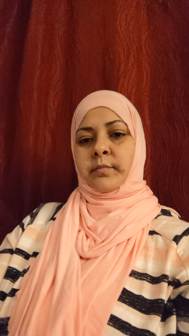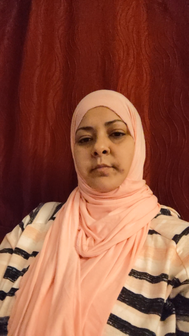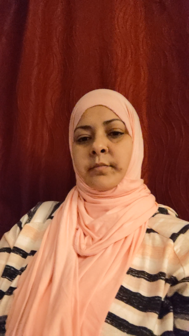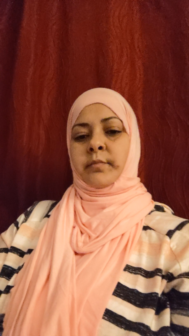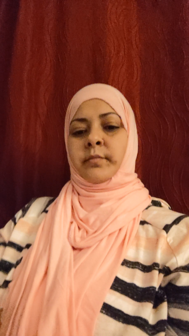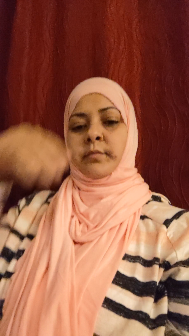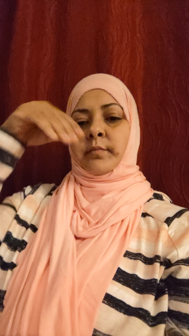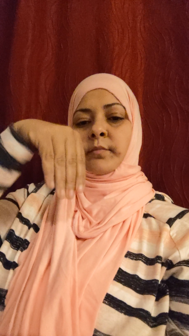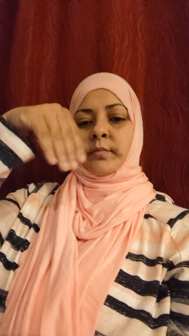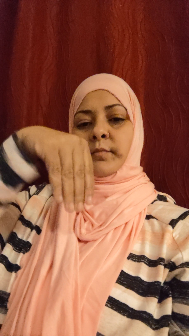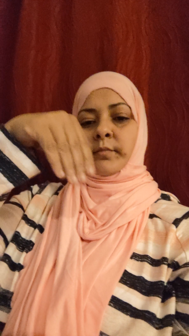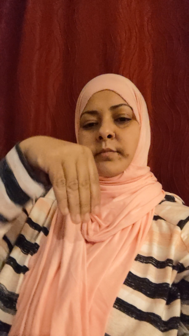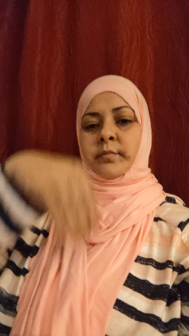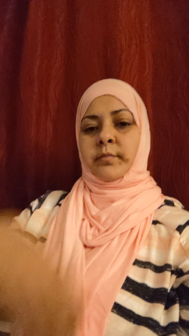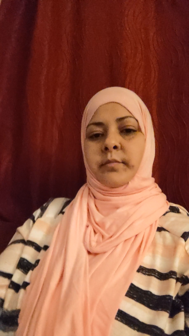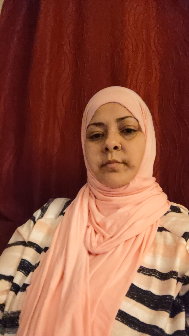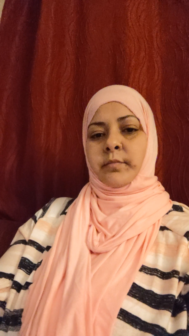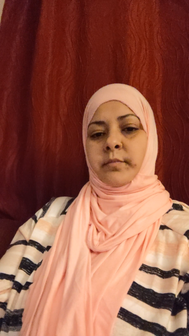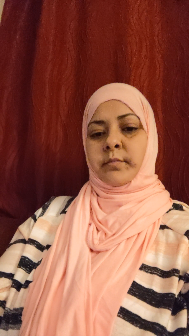inside